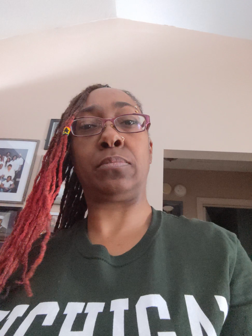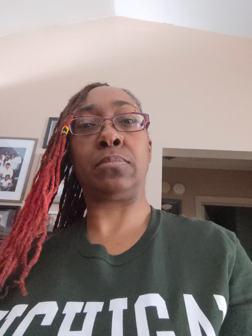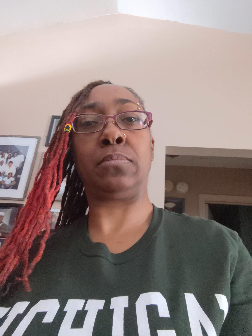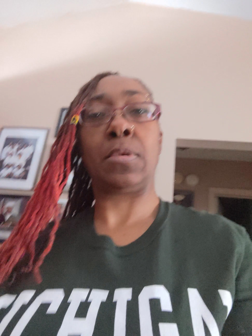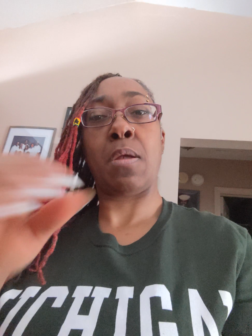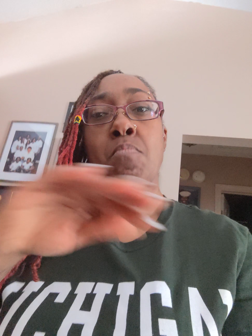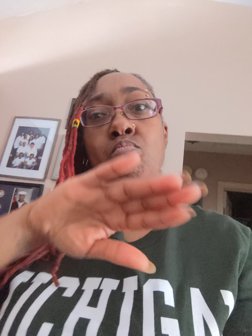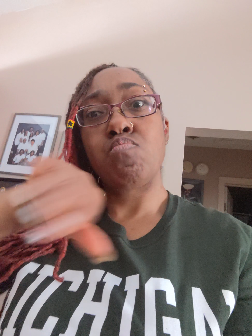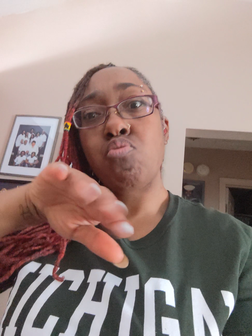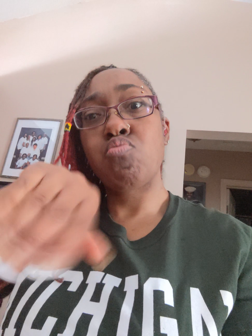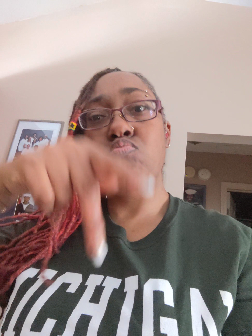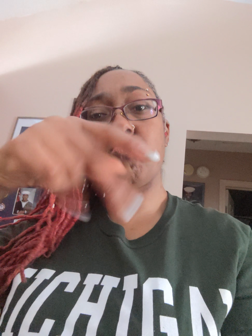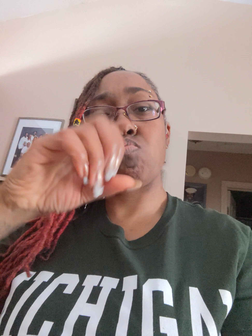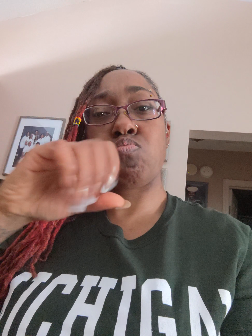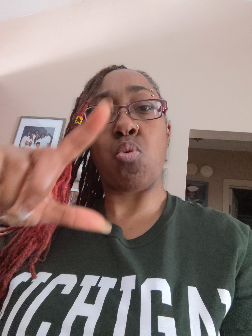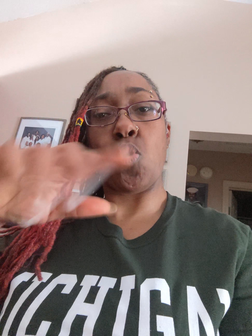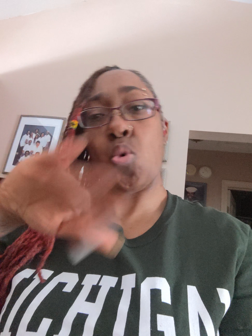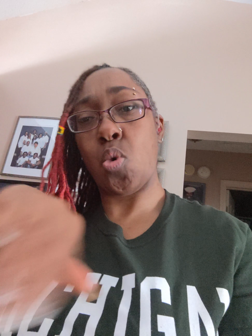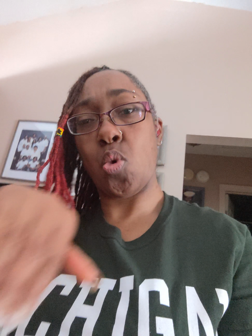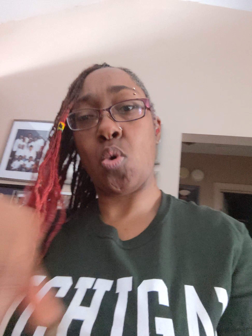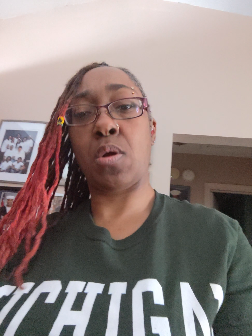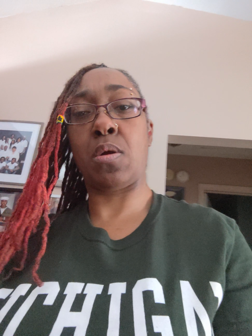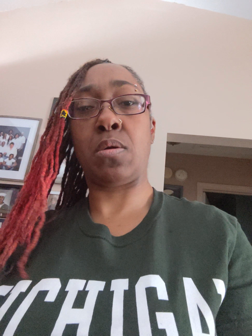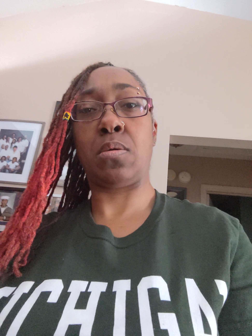pool